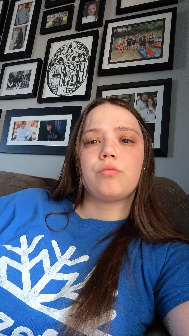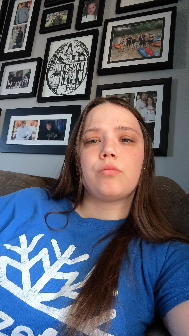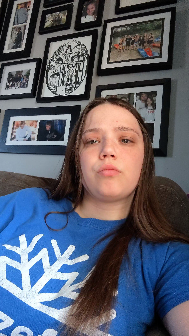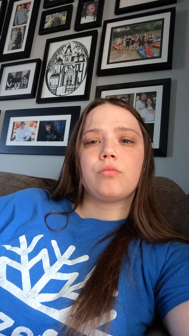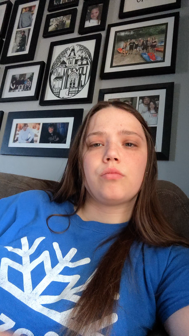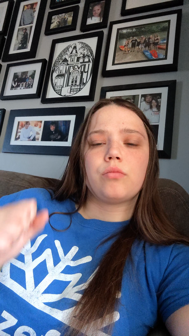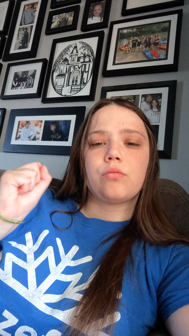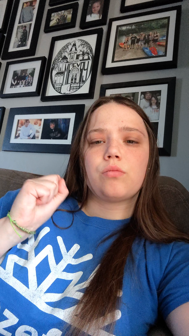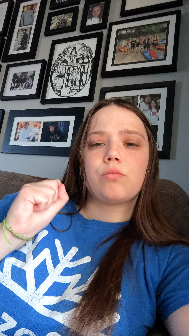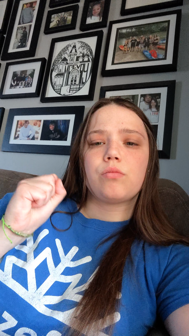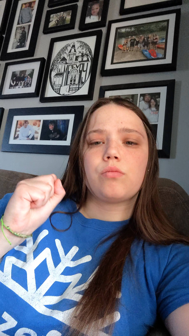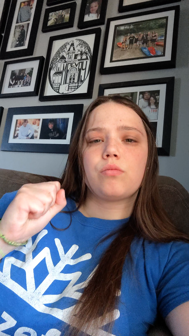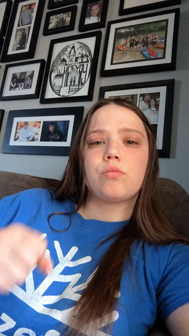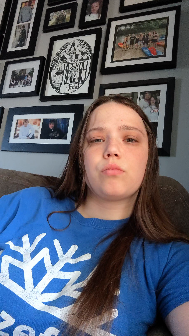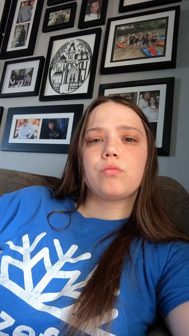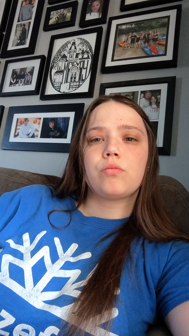cold